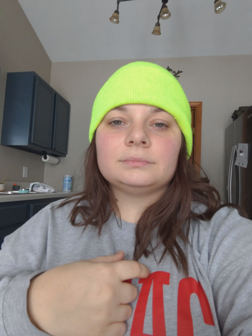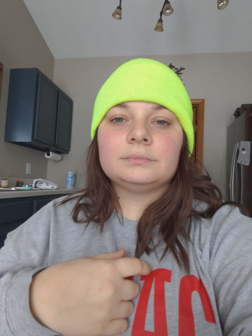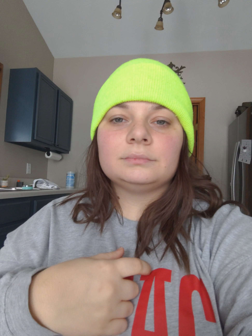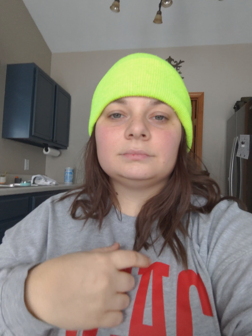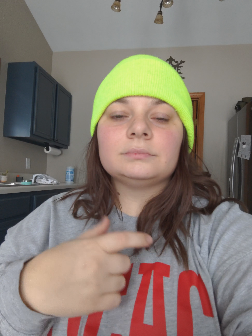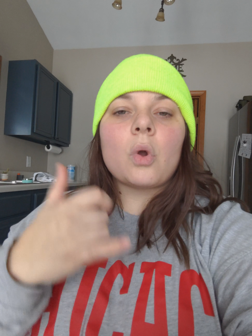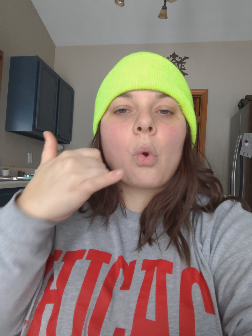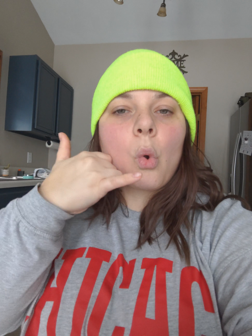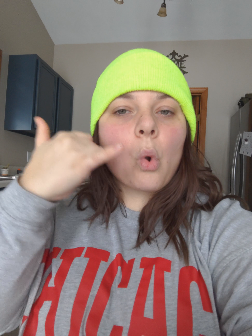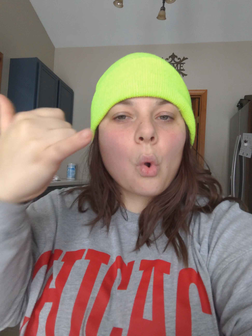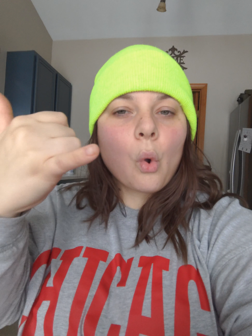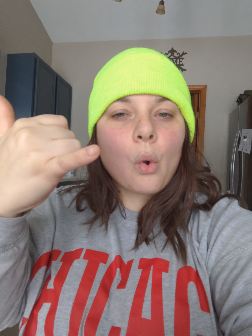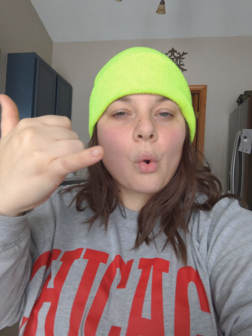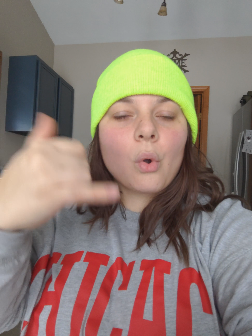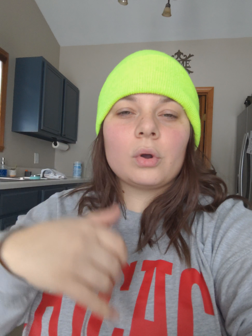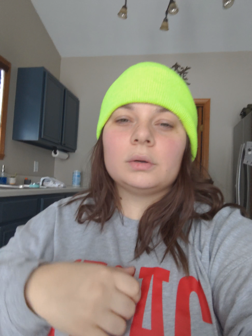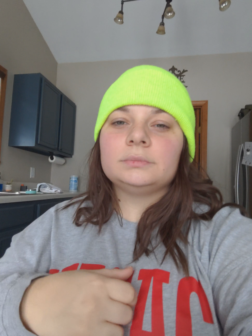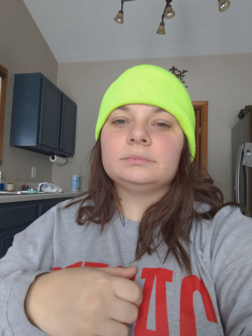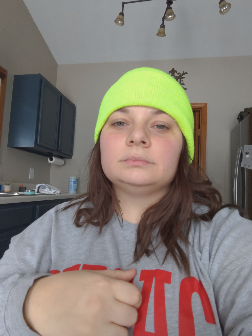call on the phone